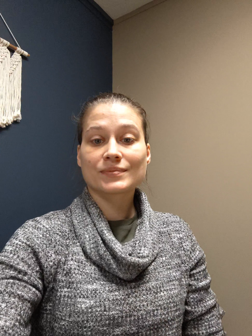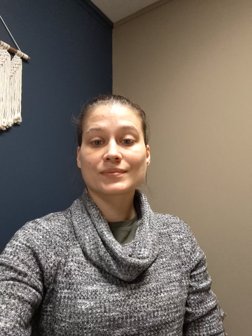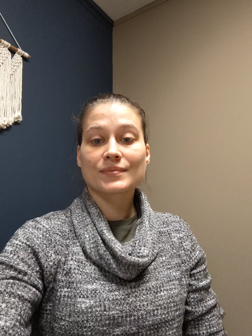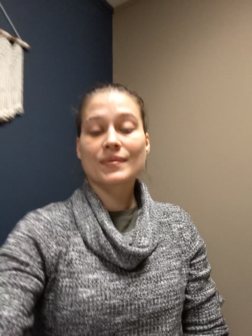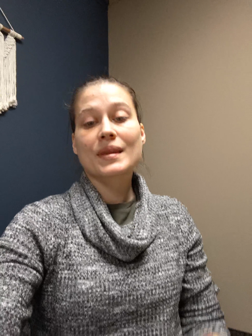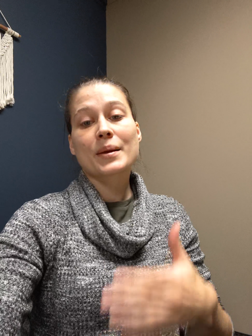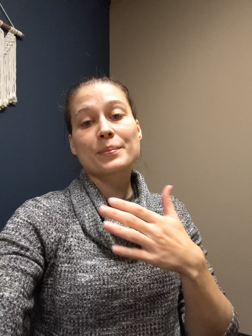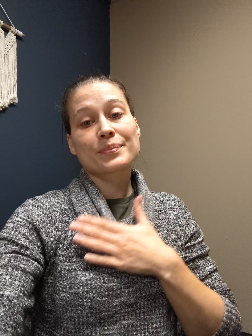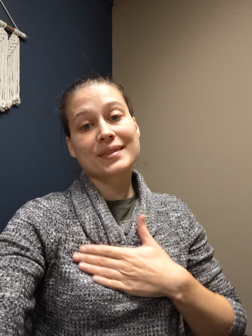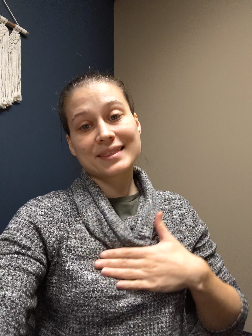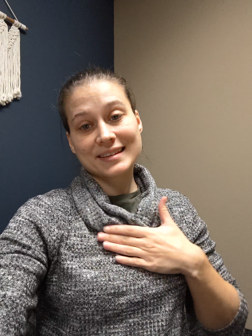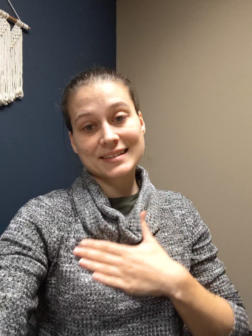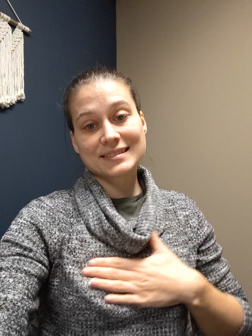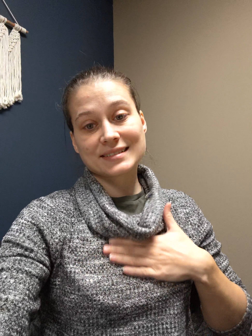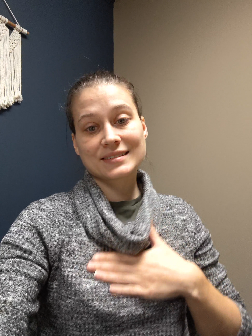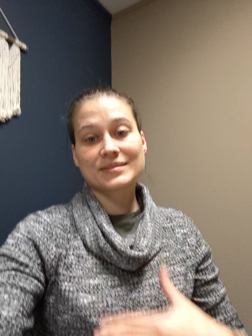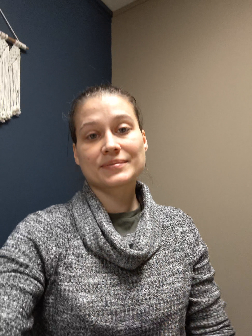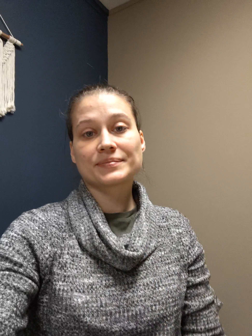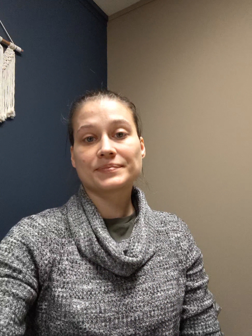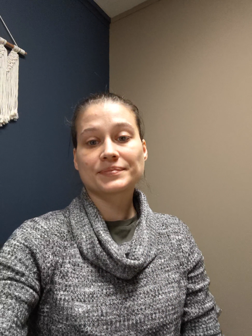please